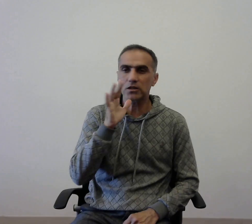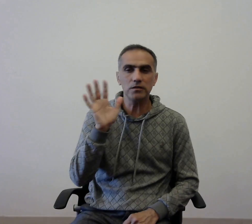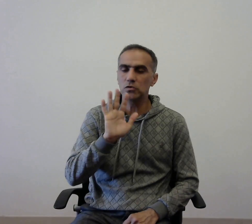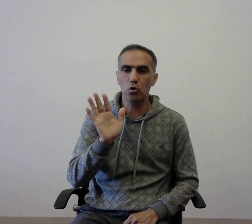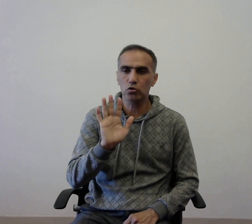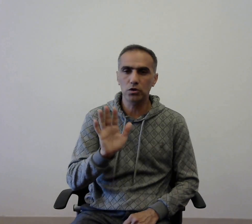yox